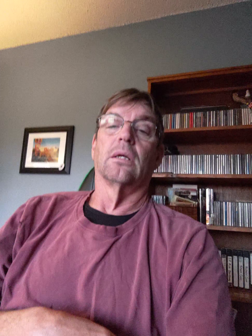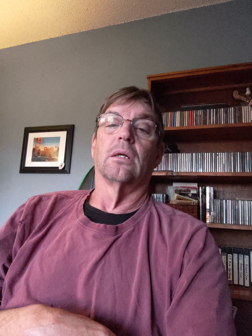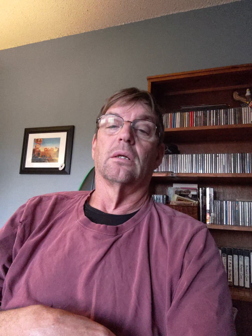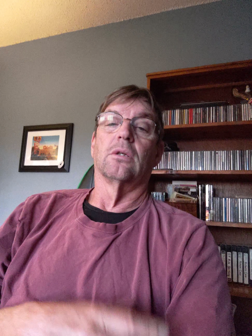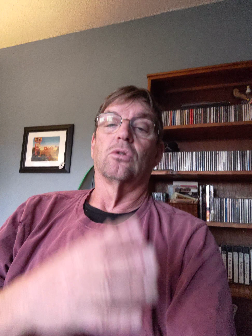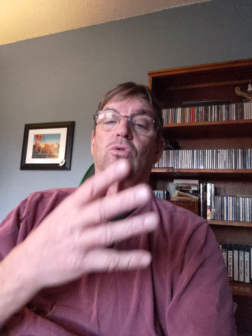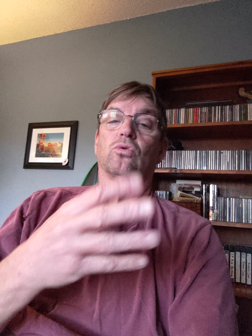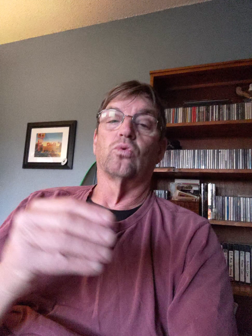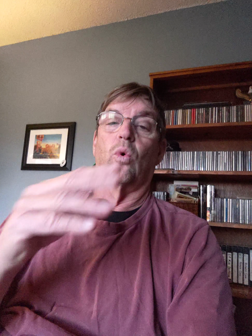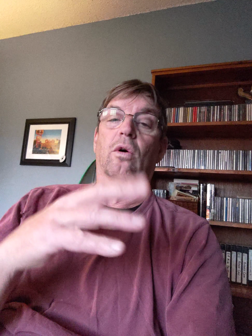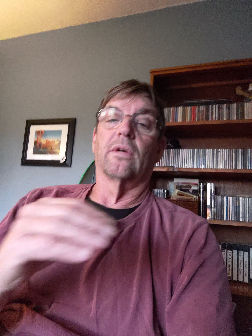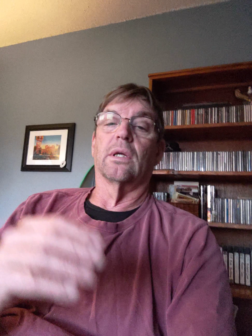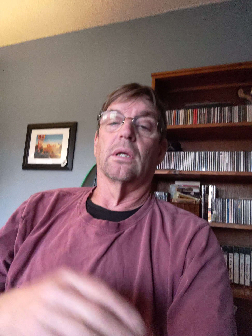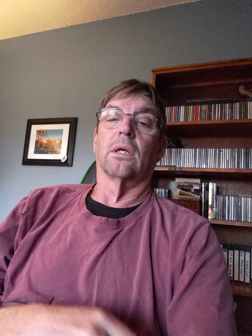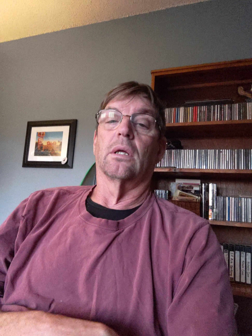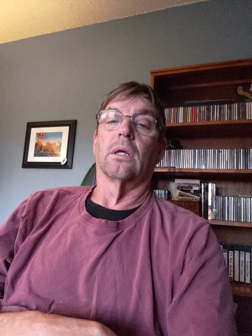story